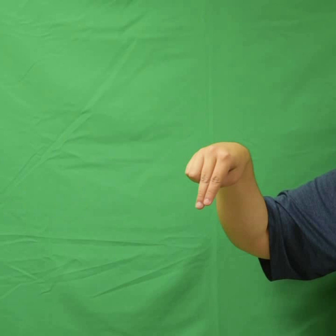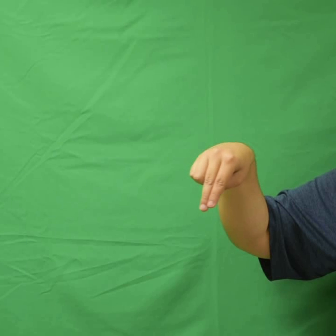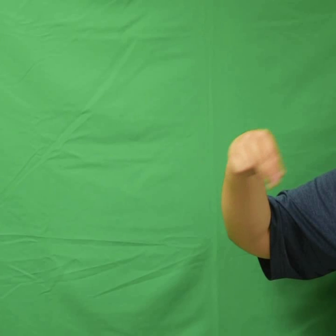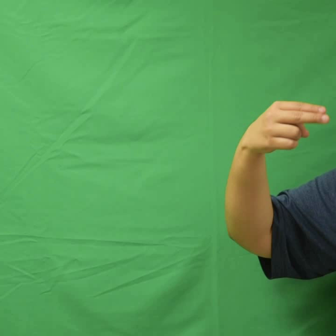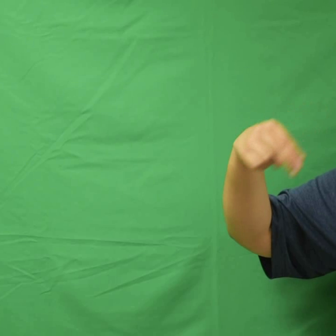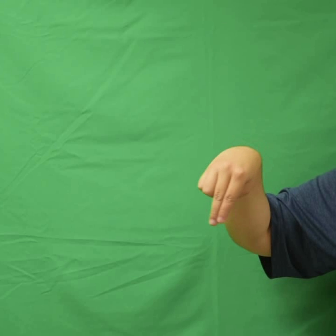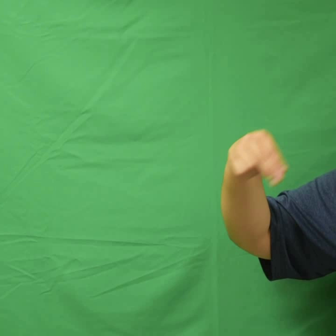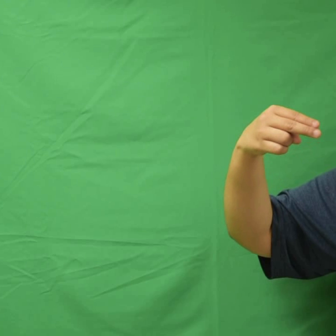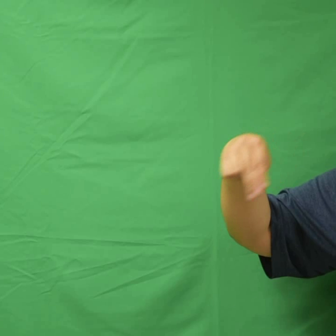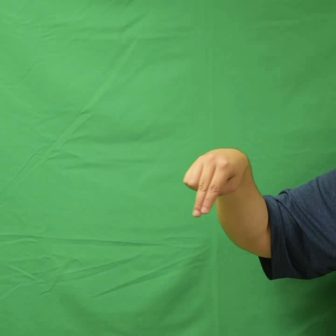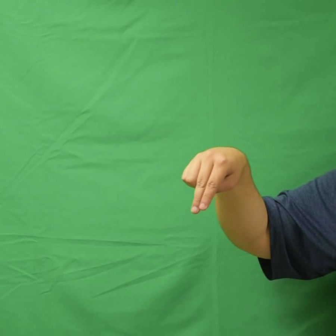Ñ